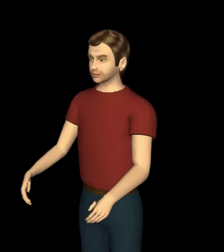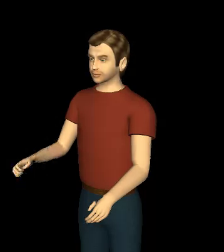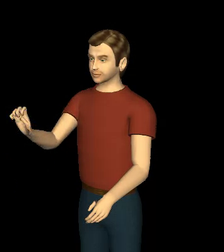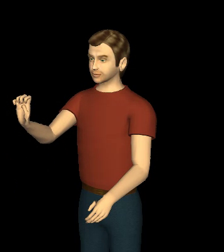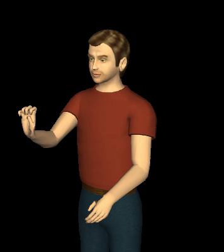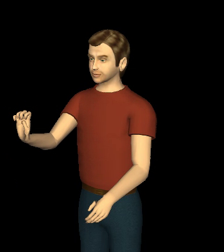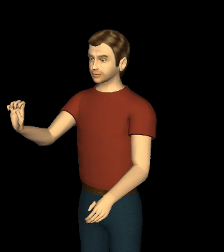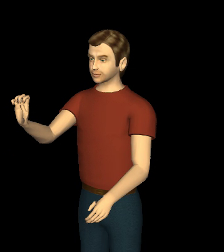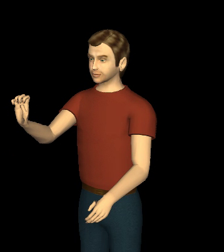أوروبا